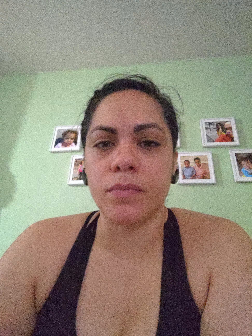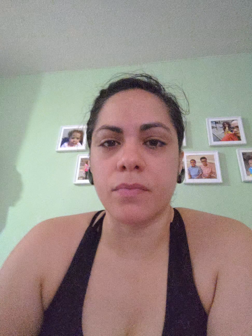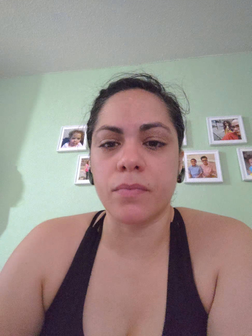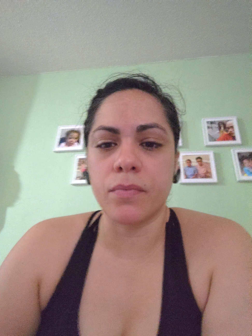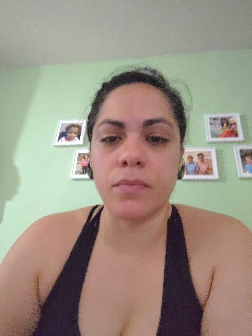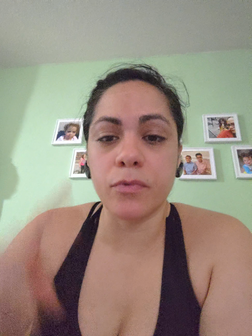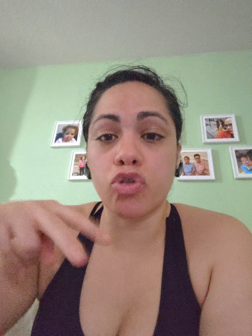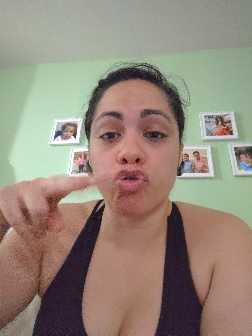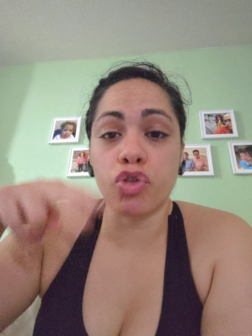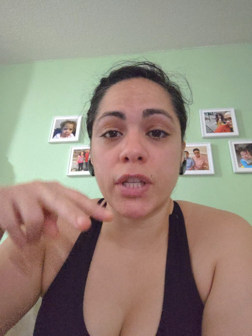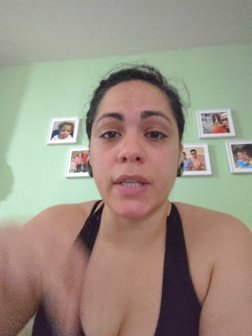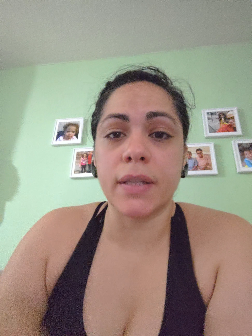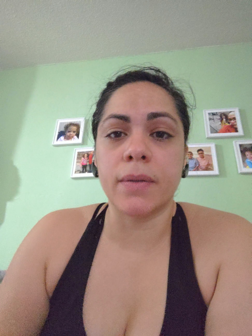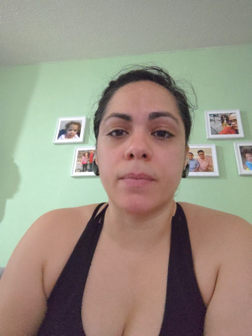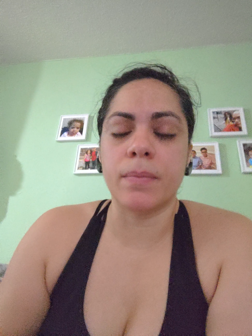read